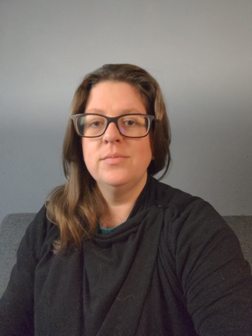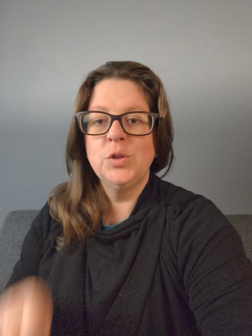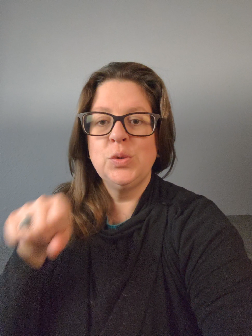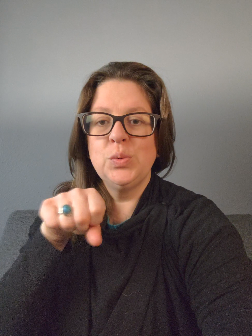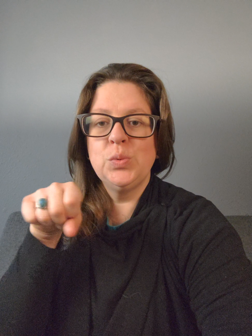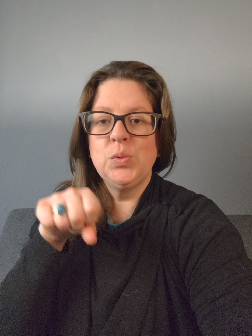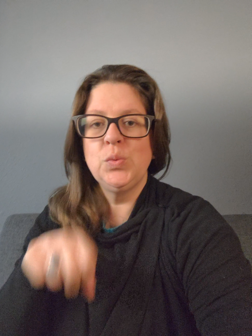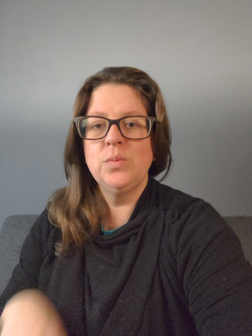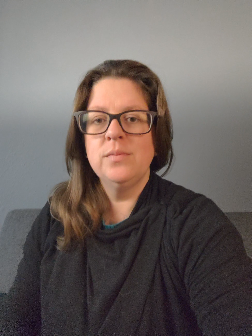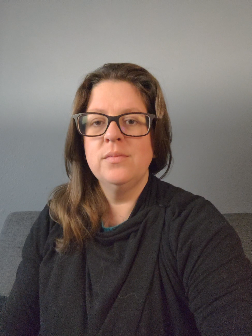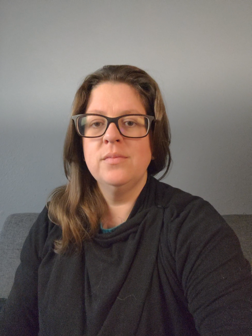shoe